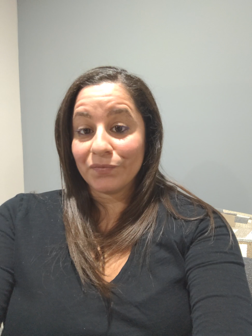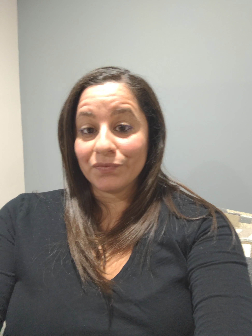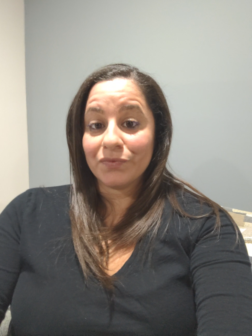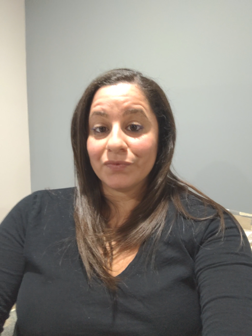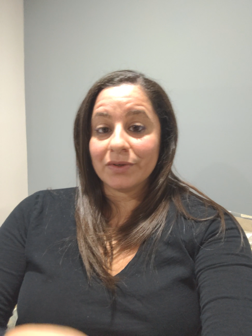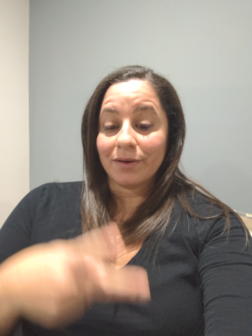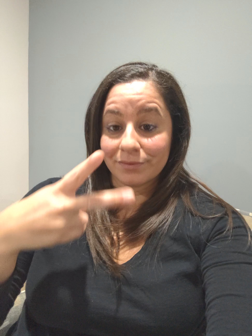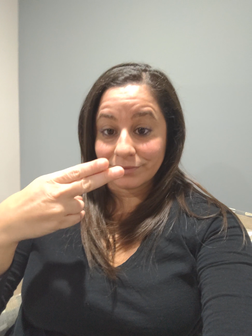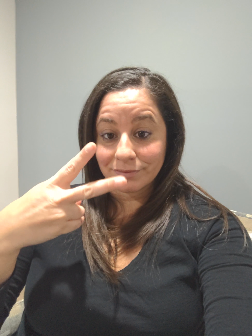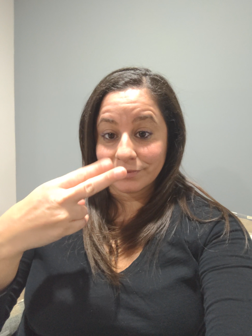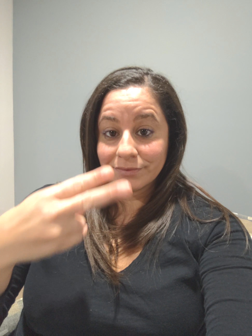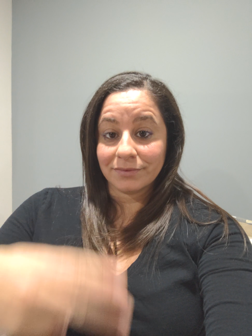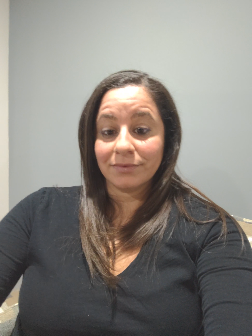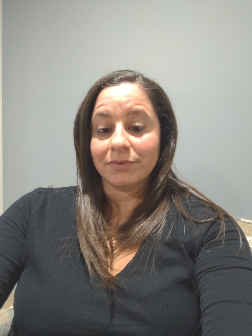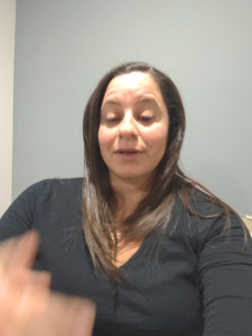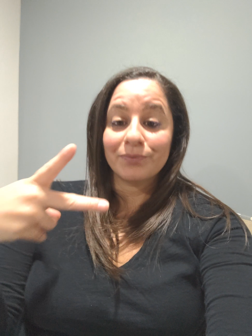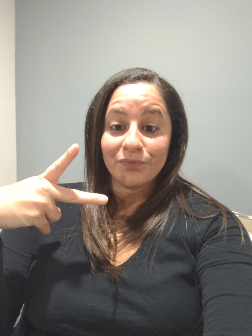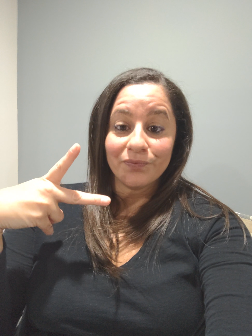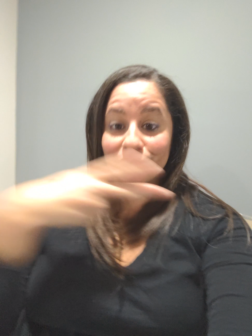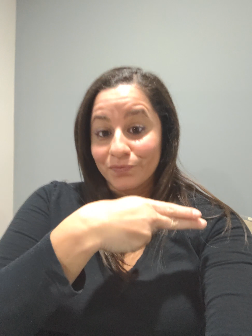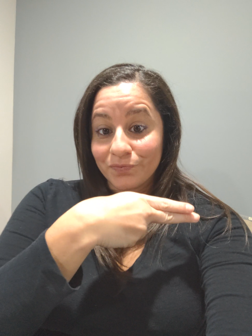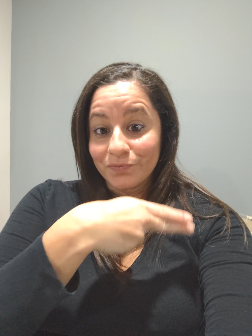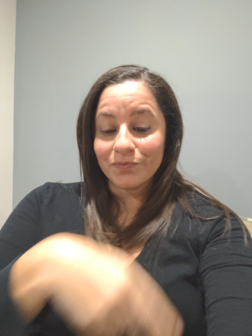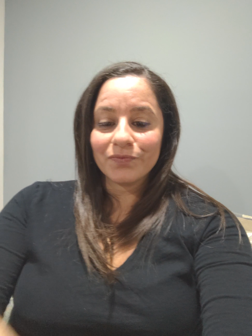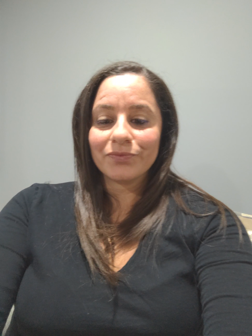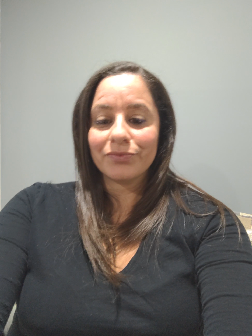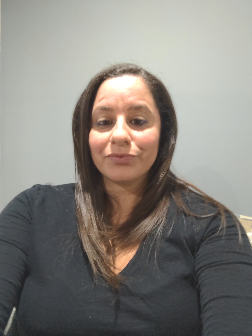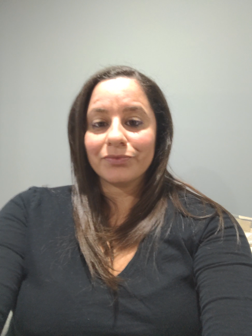cut